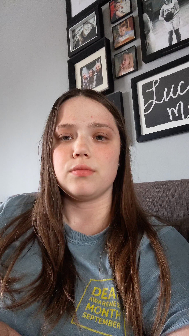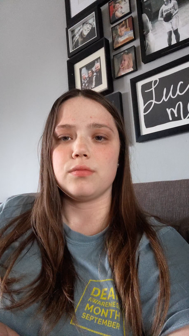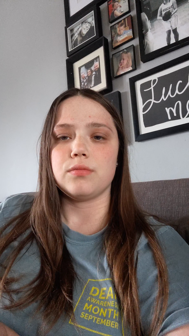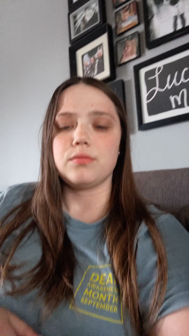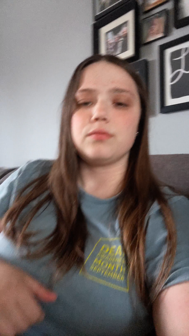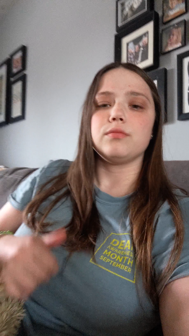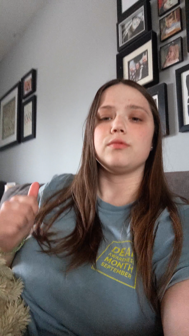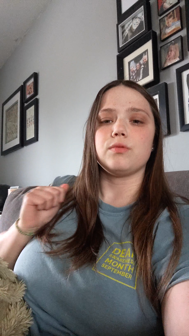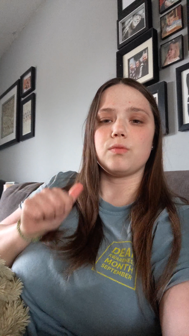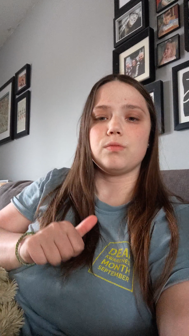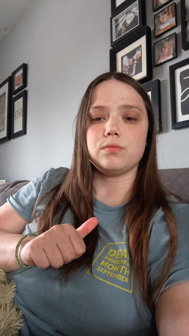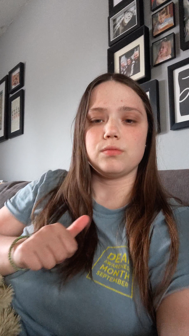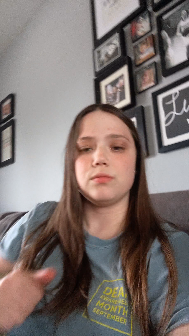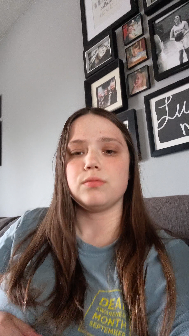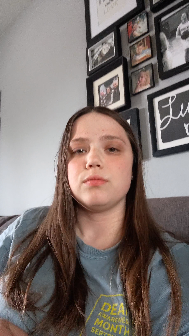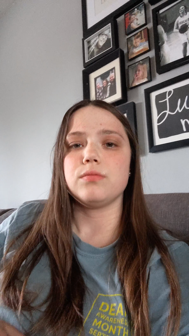coats